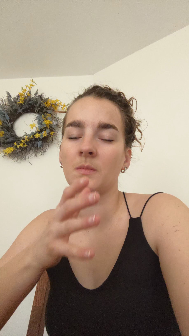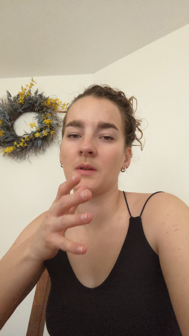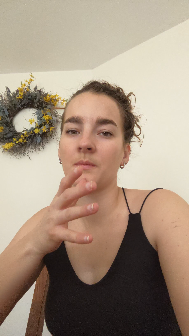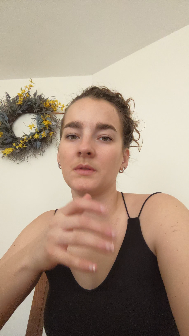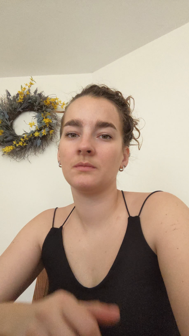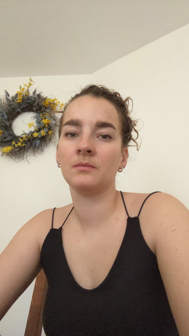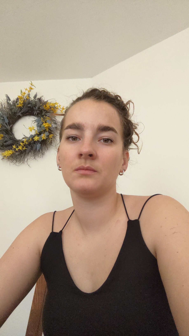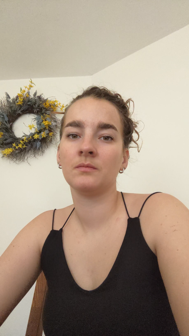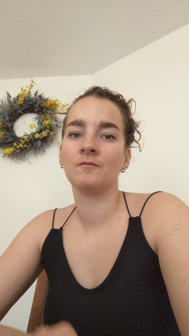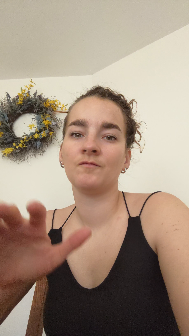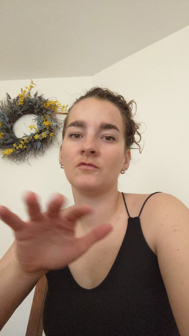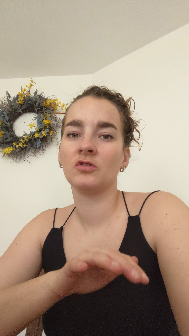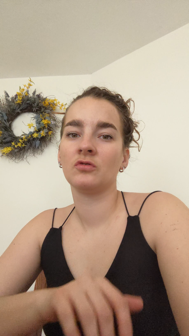full